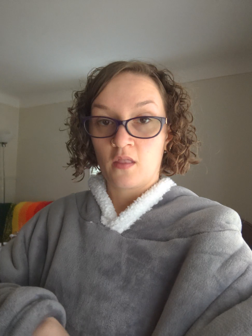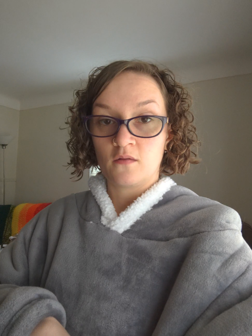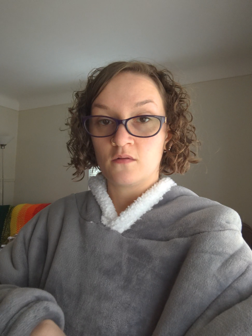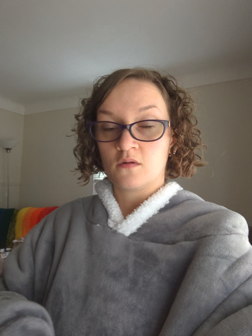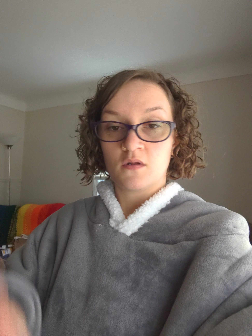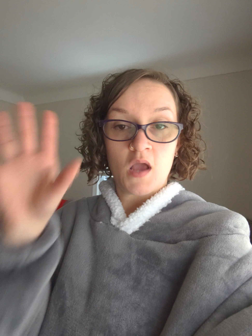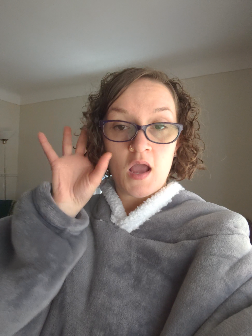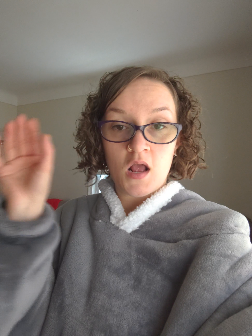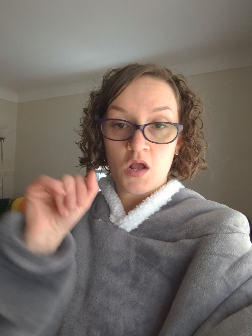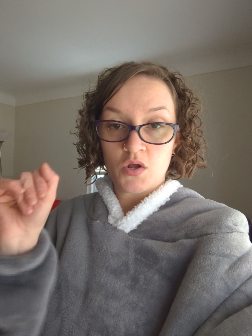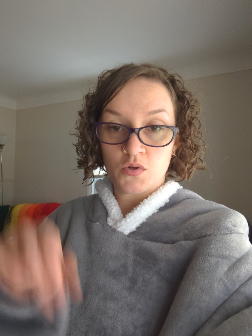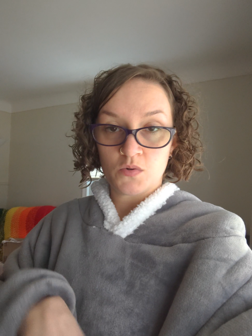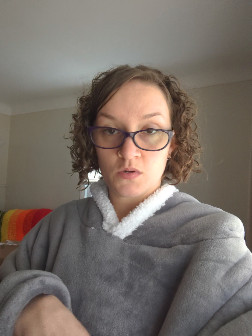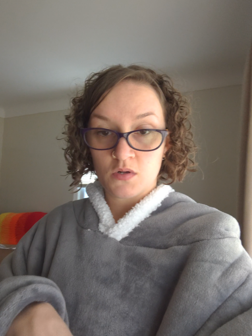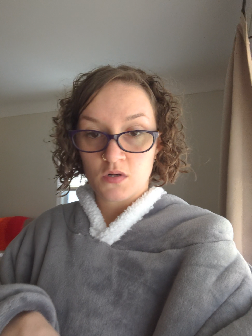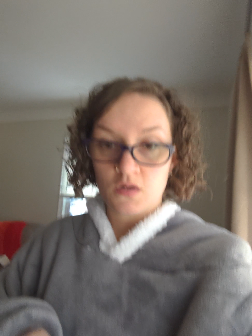loud